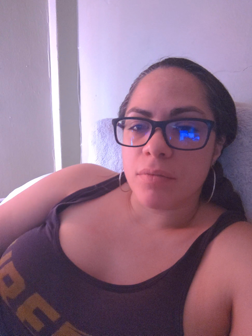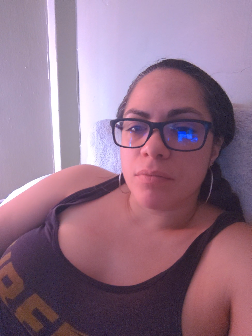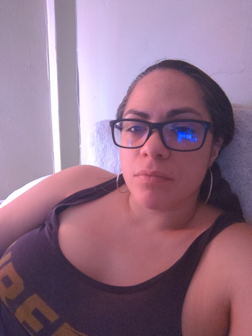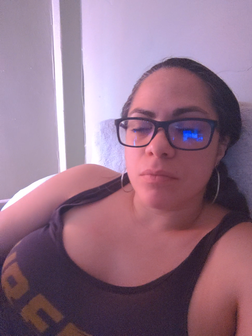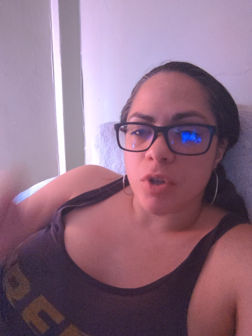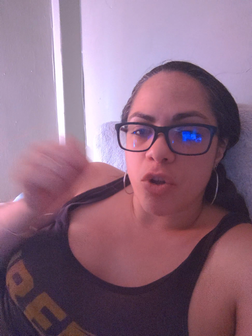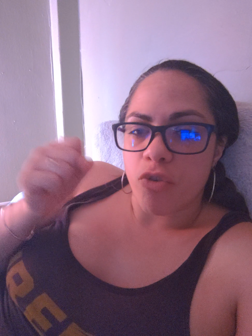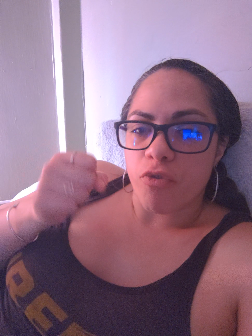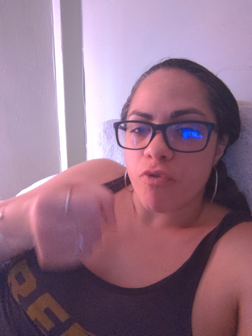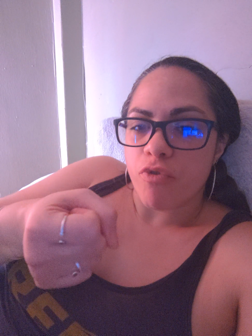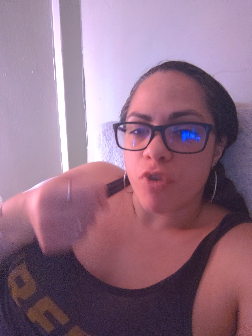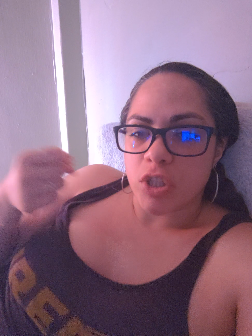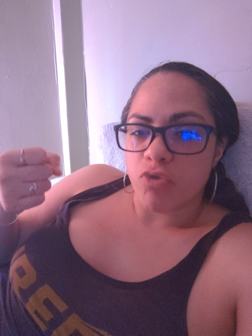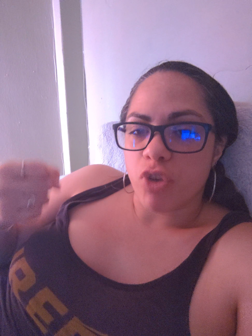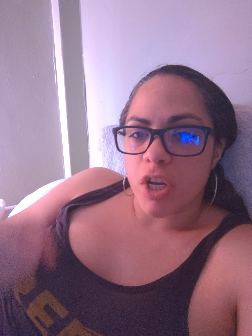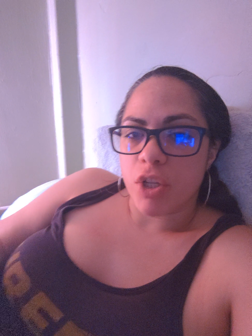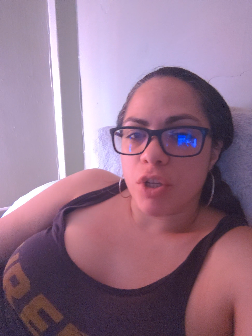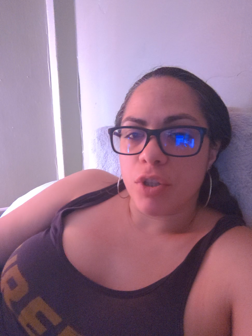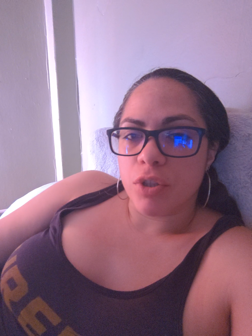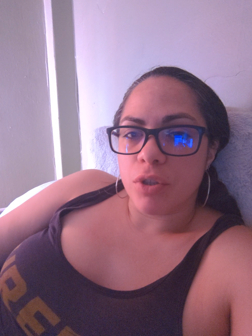refrigerator